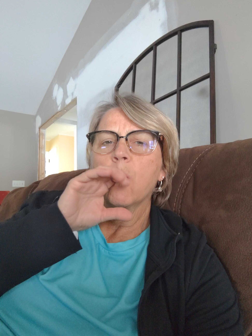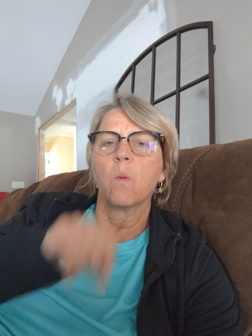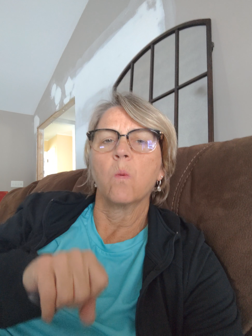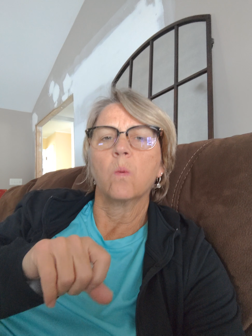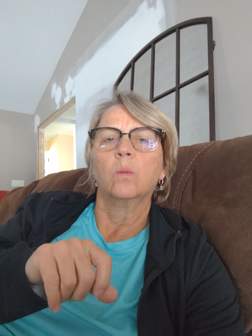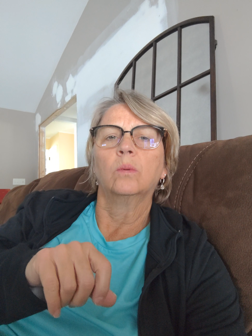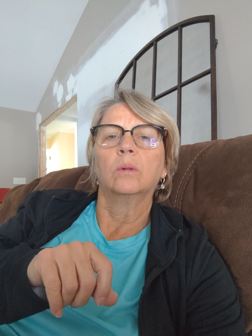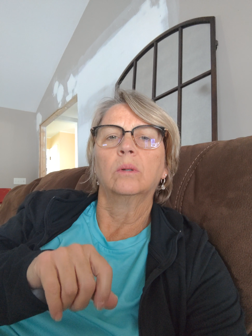old